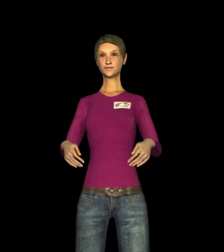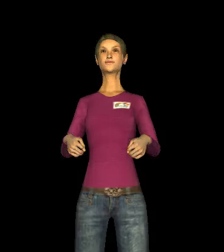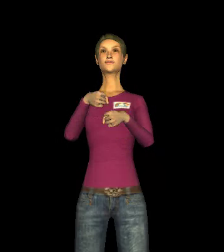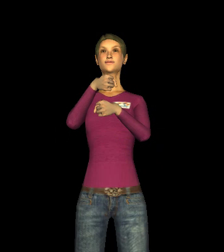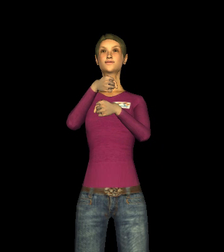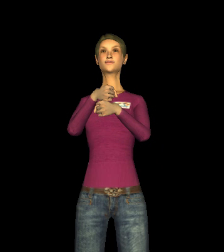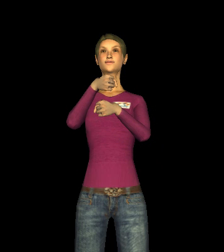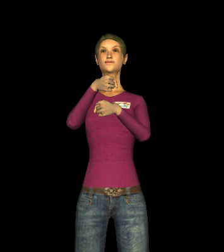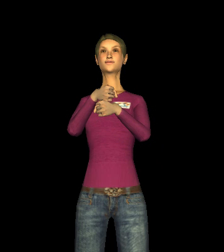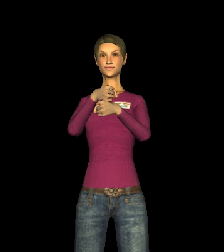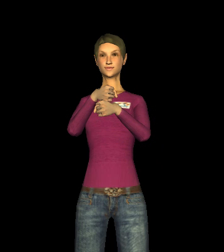عمل